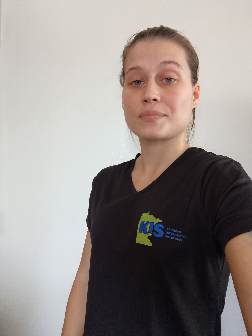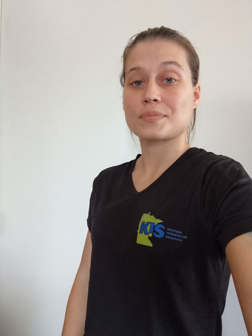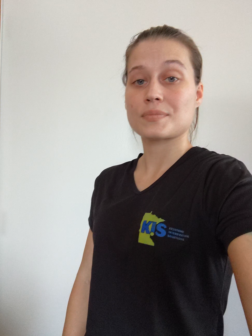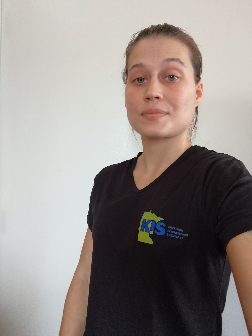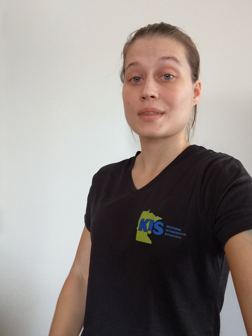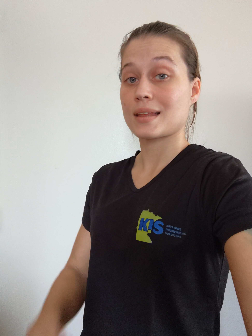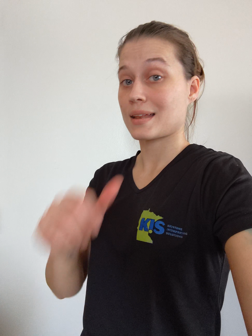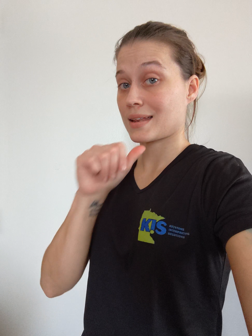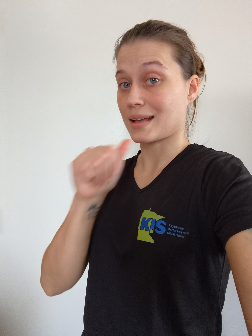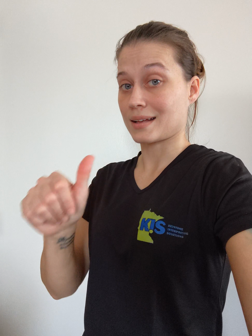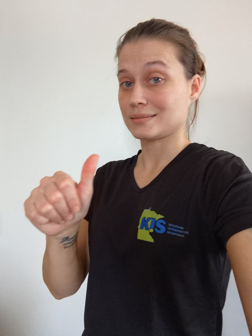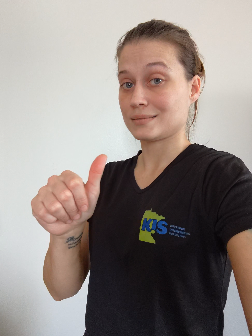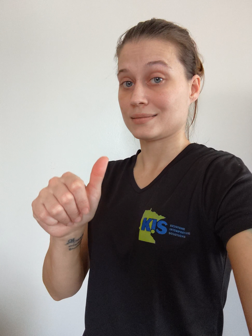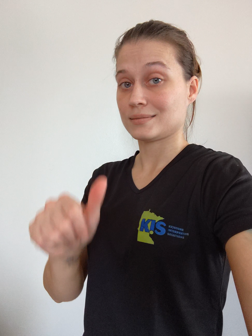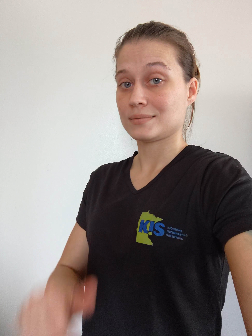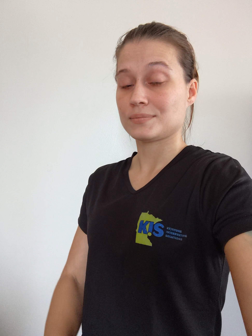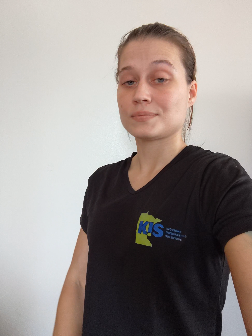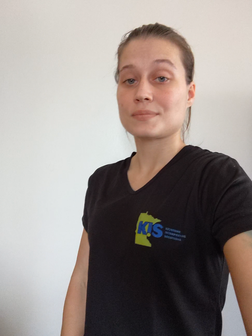not